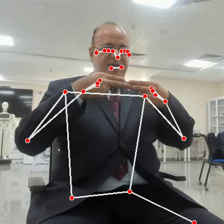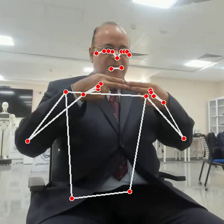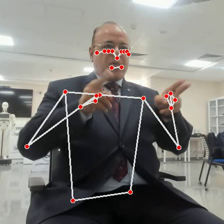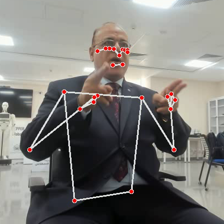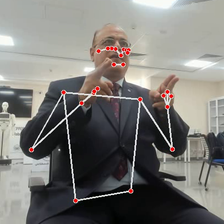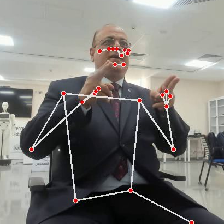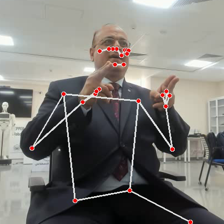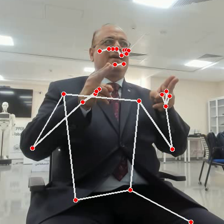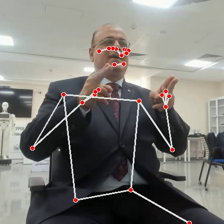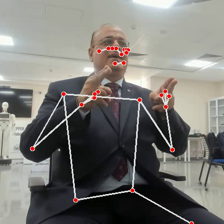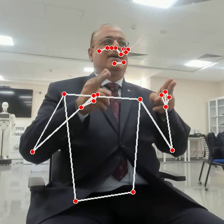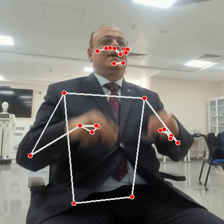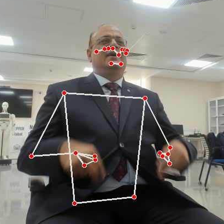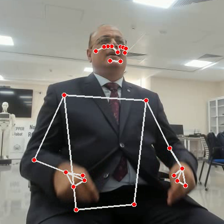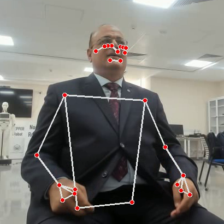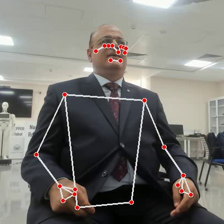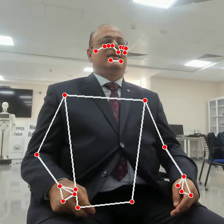mashy